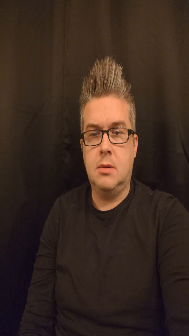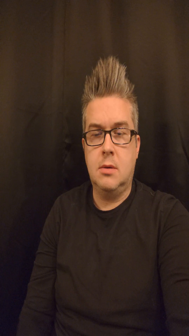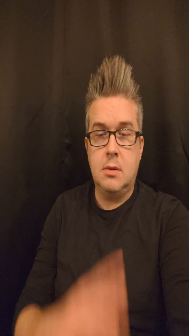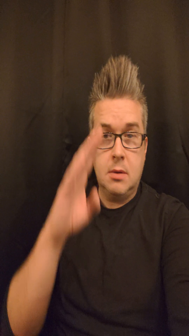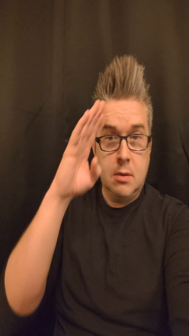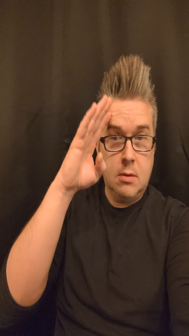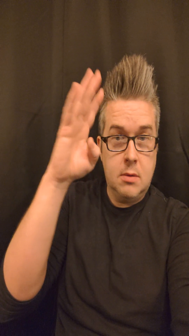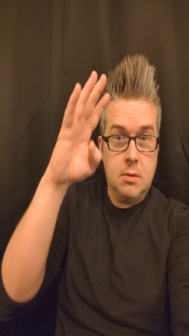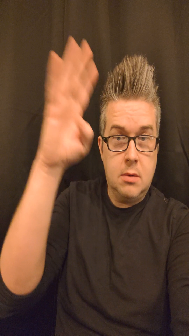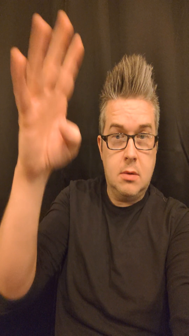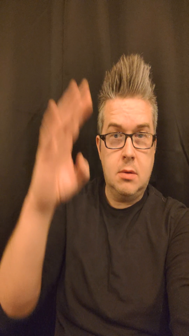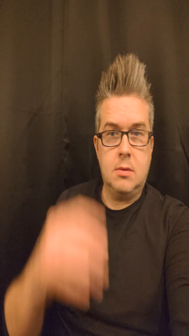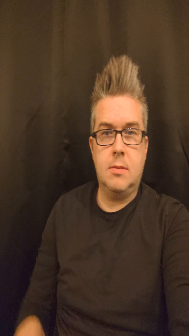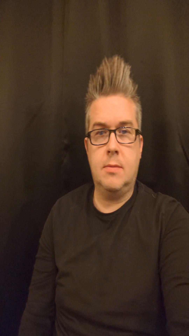pretend